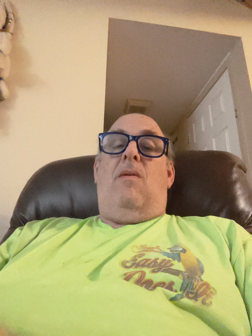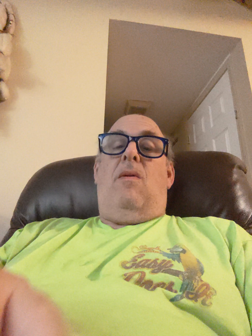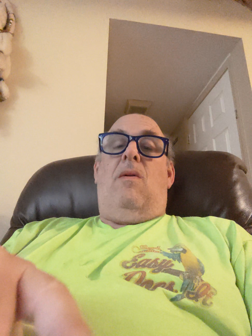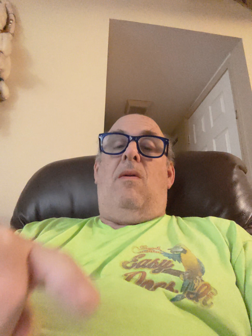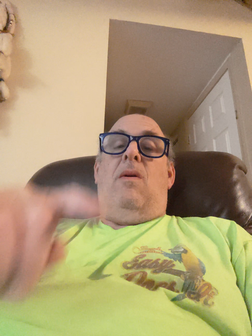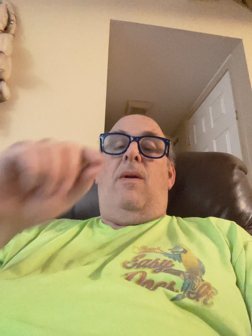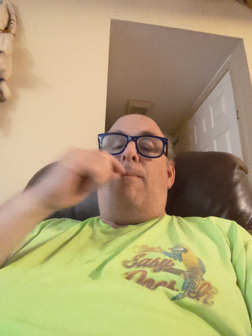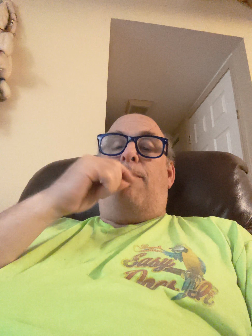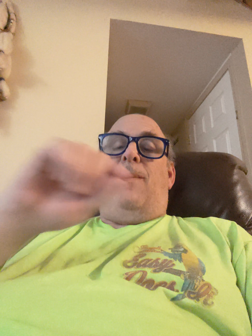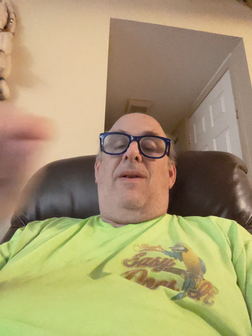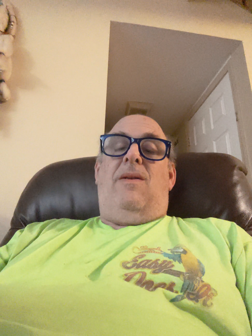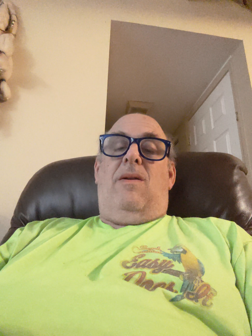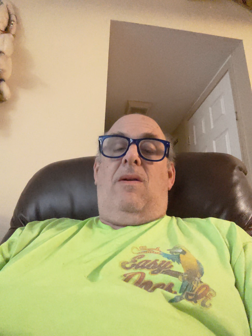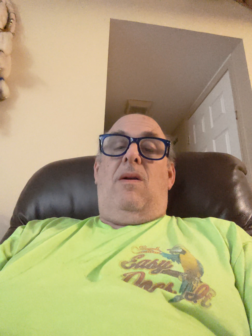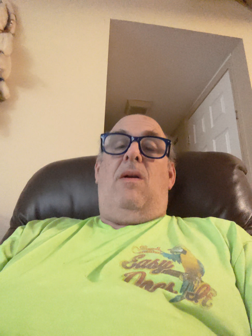pen